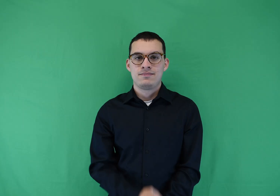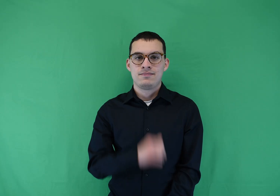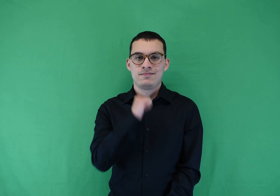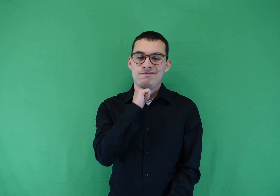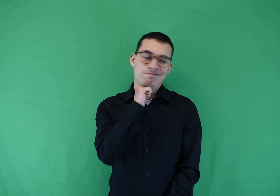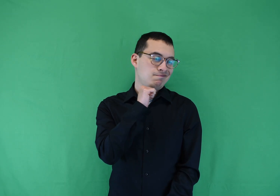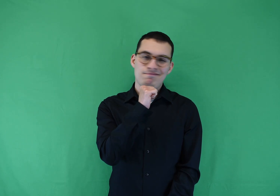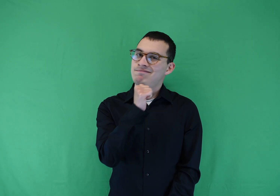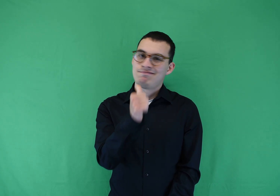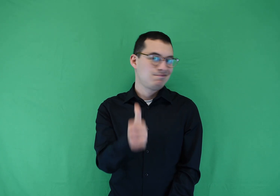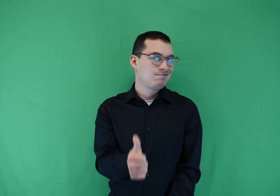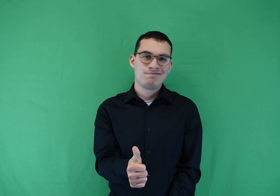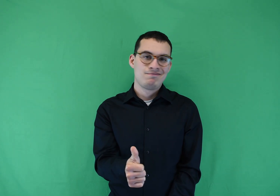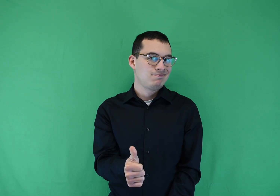no nada